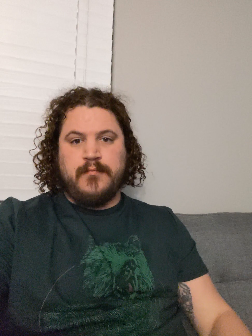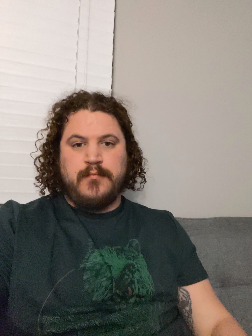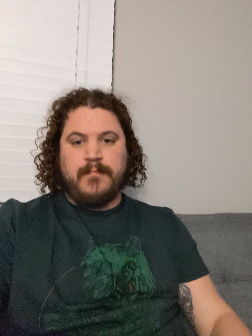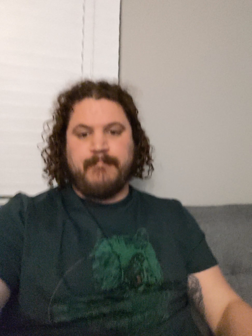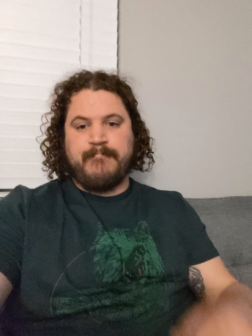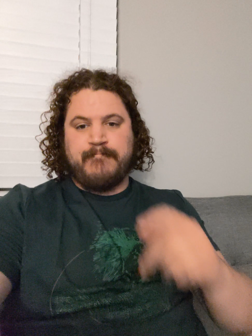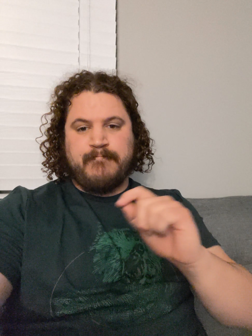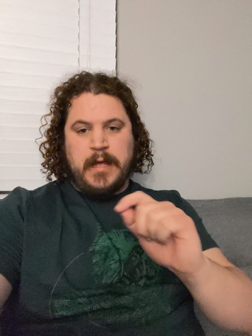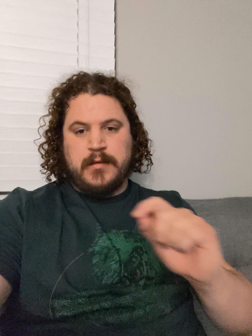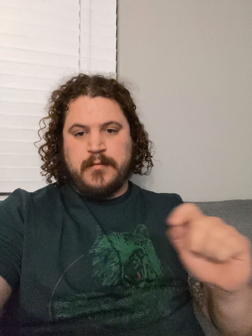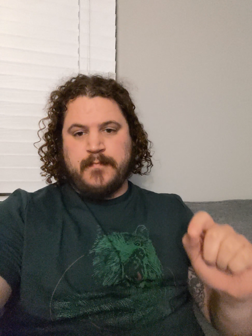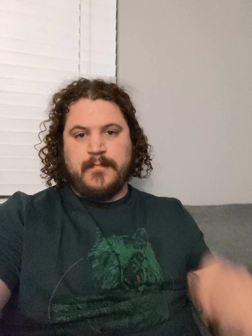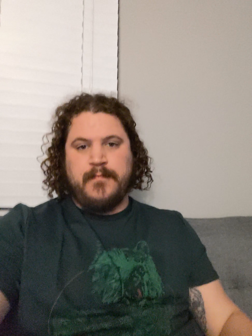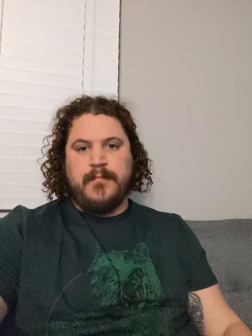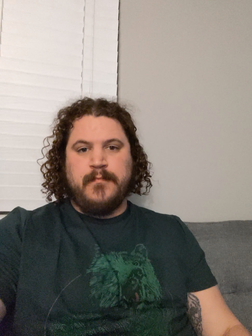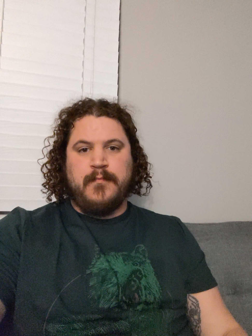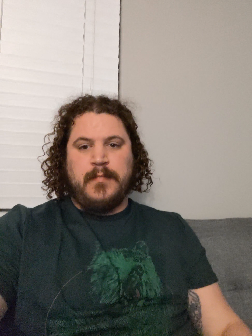pen